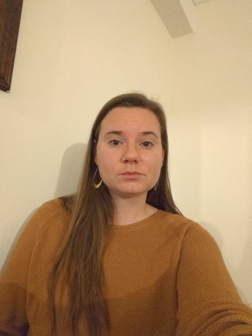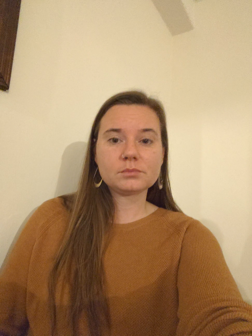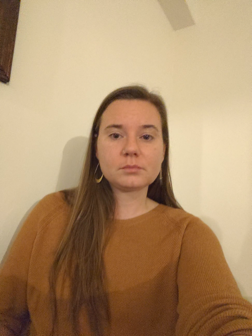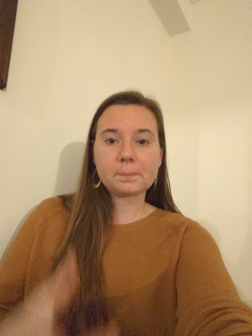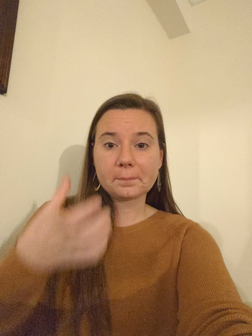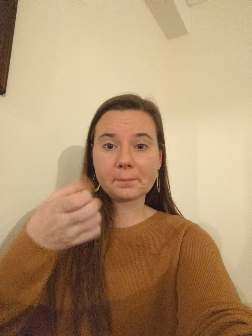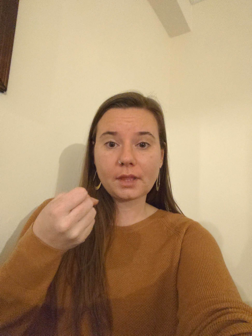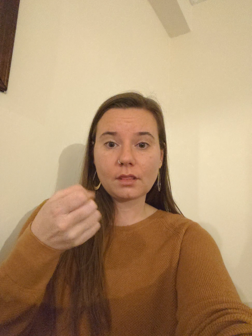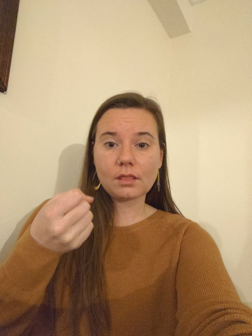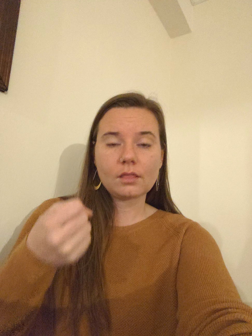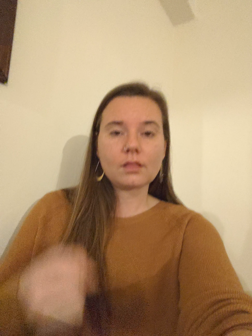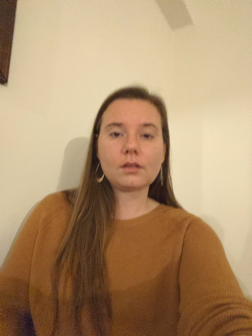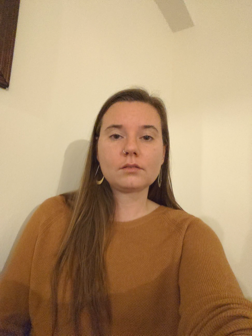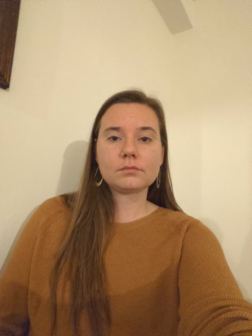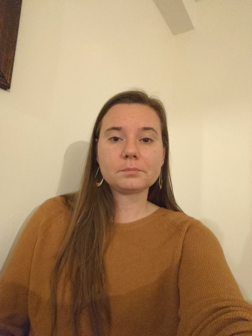milk